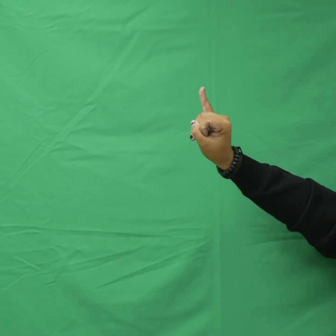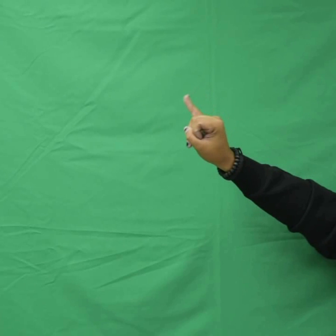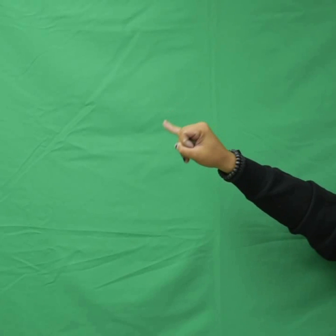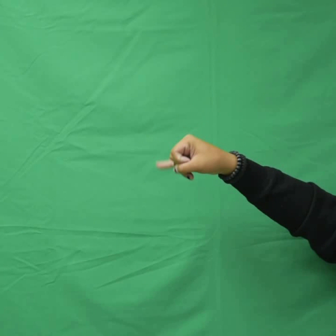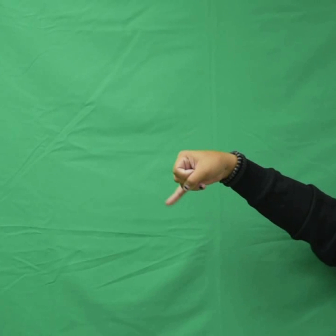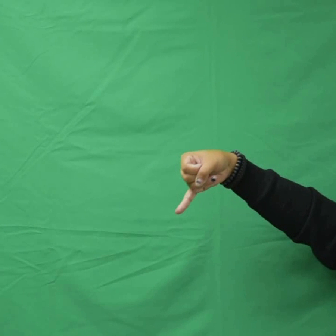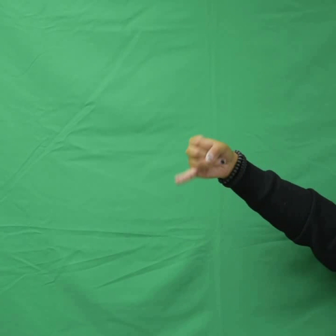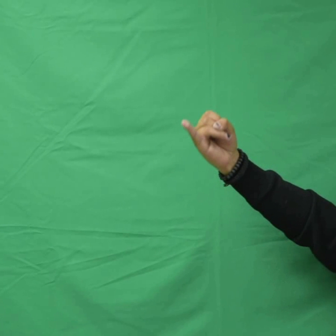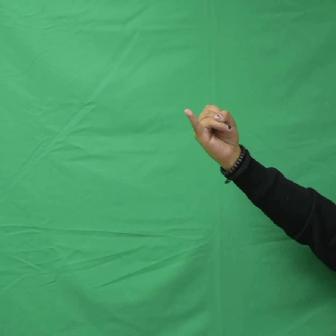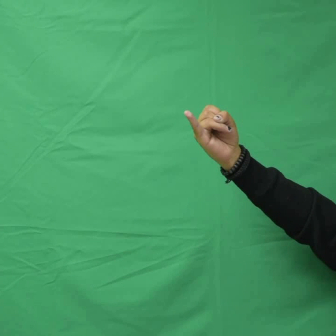J